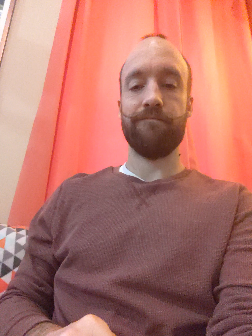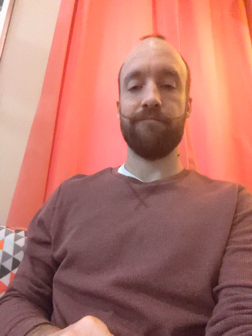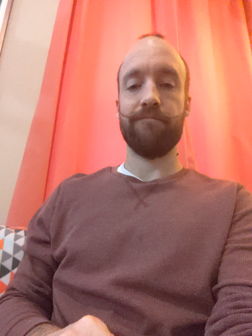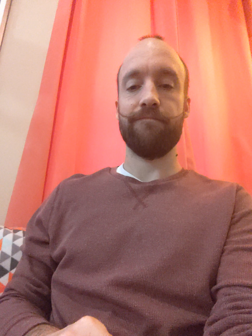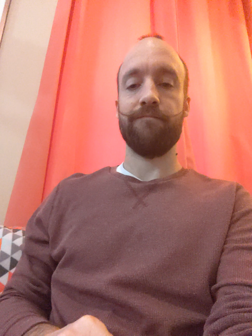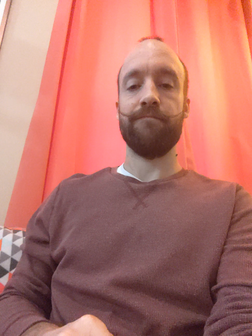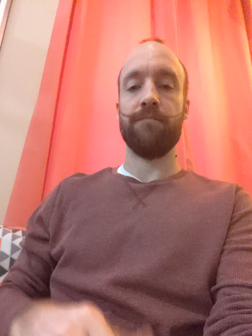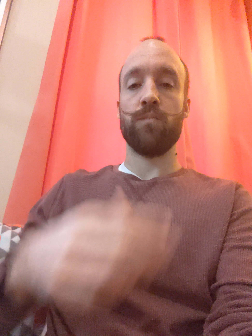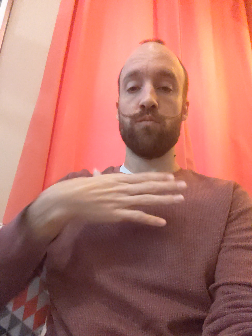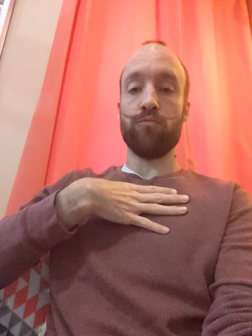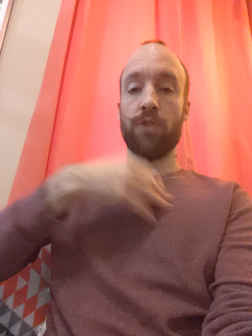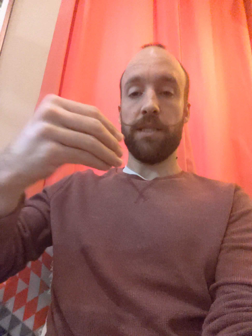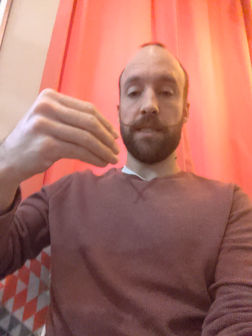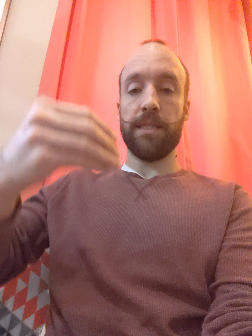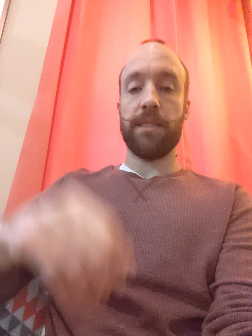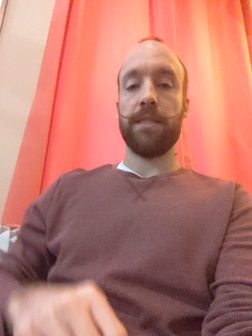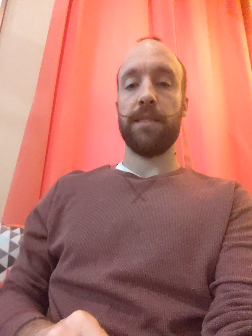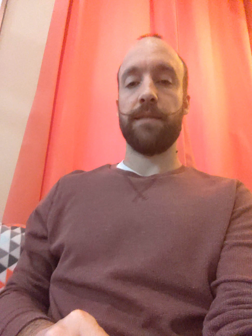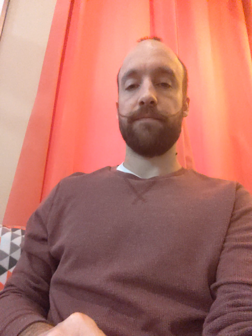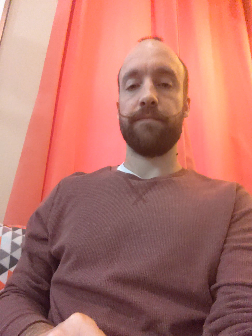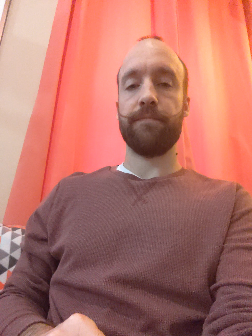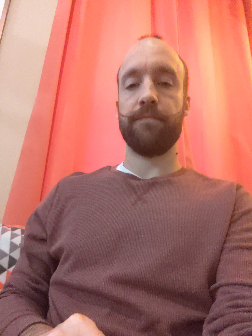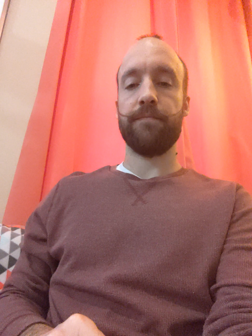white